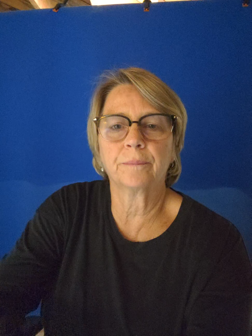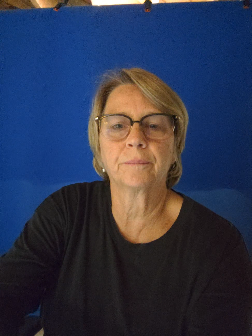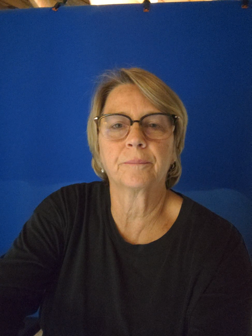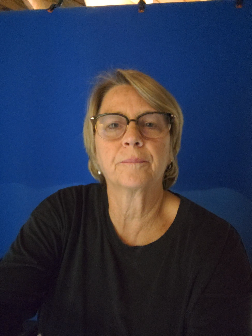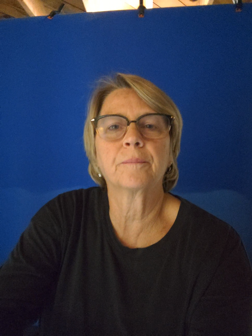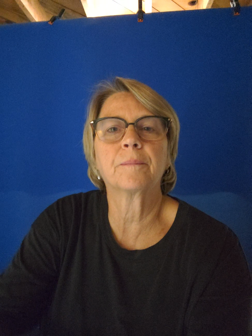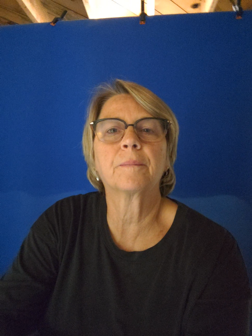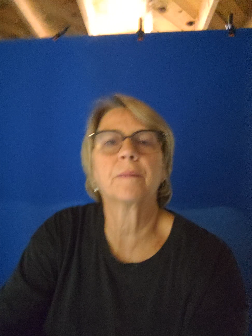refrigerator